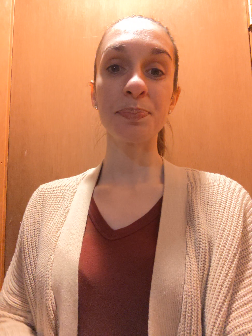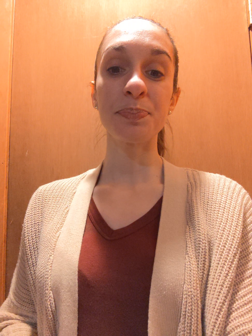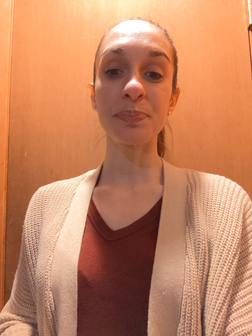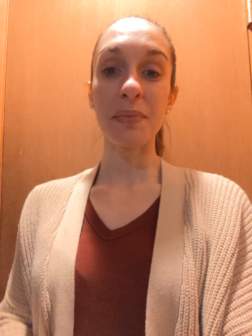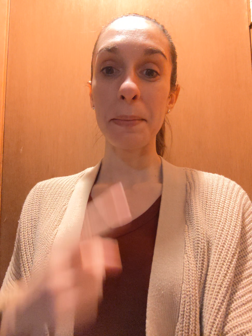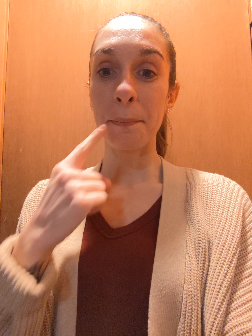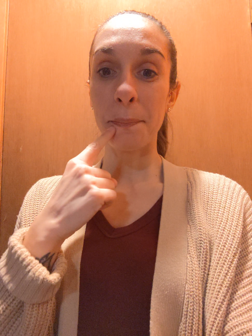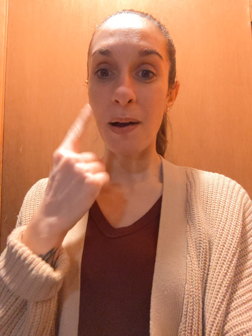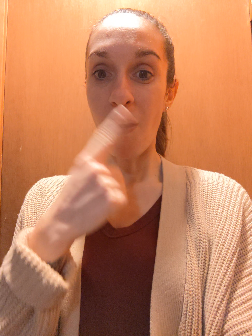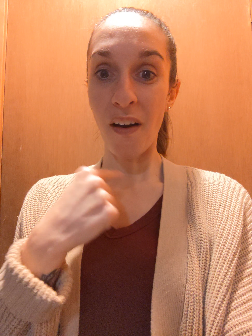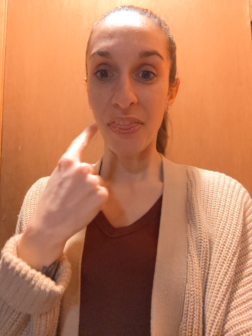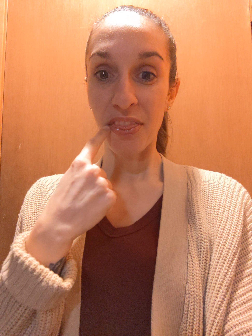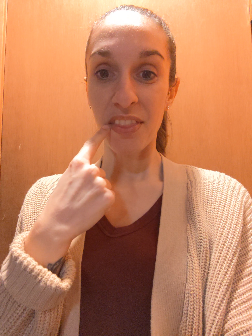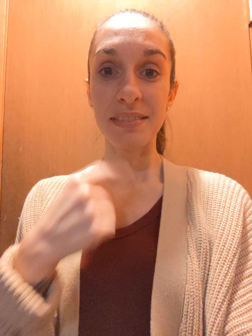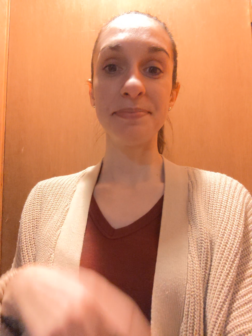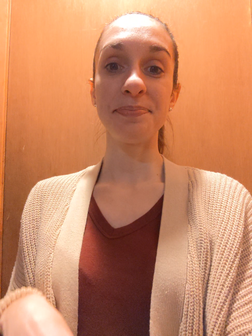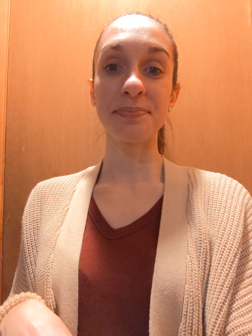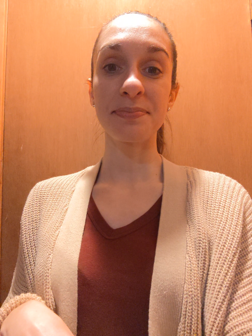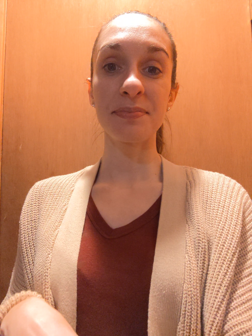mouth